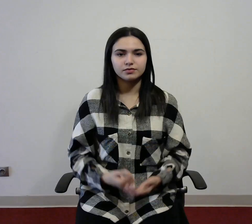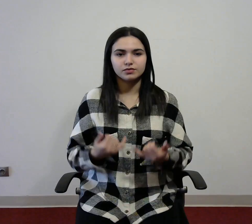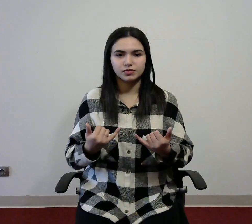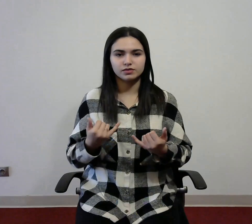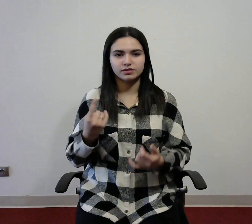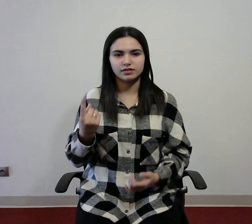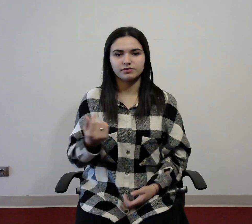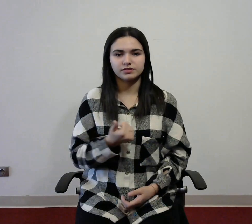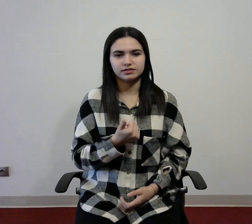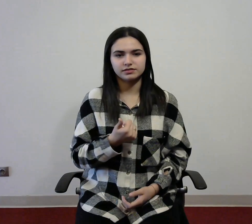bu həftə